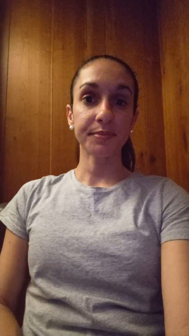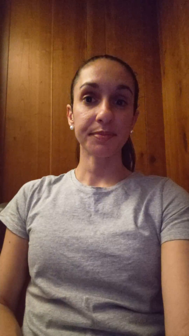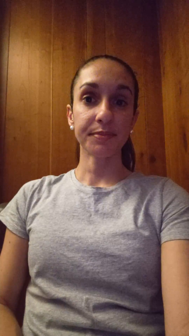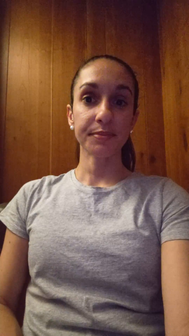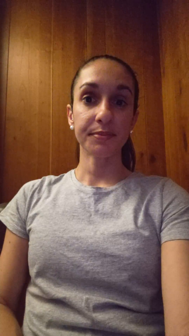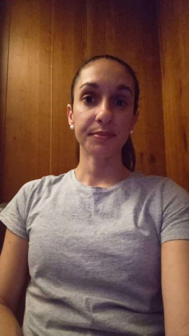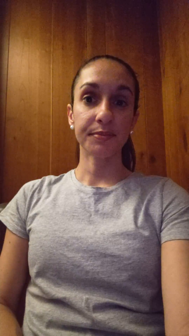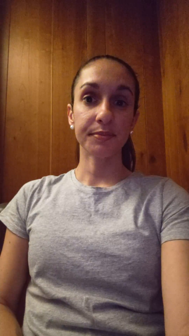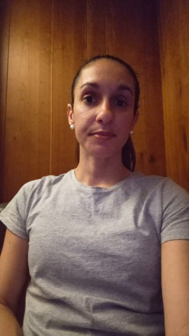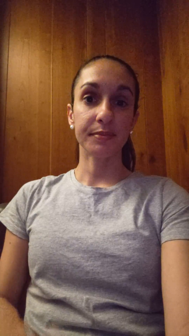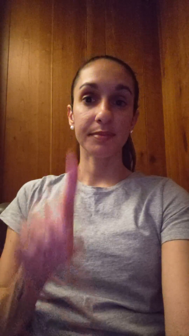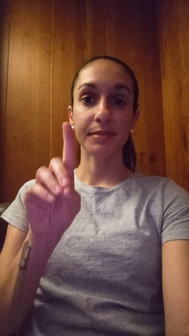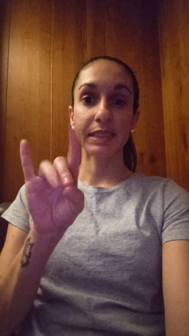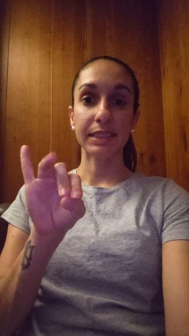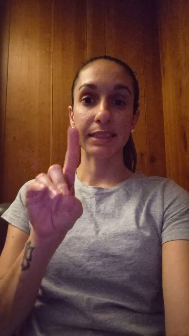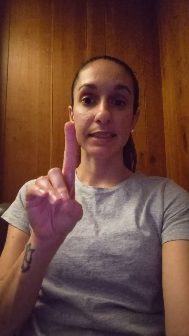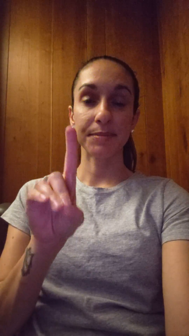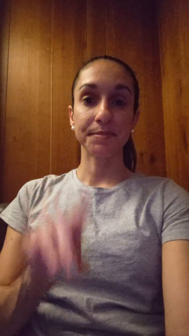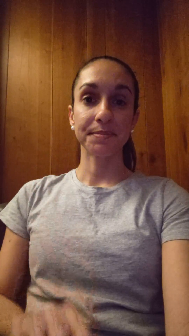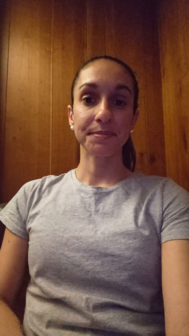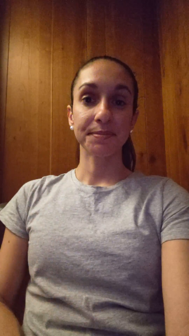did